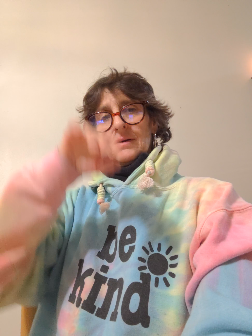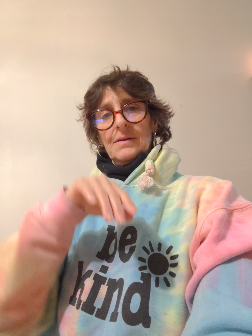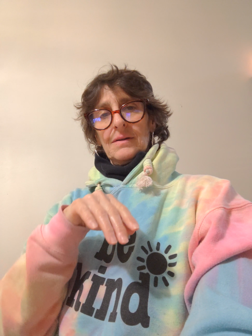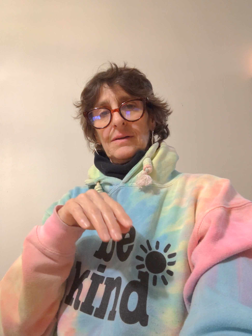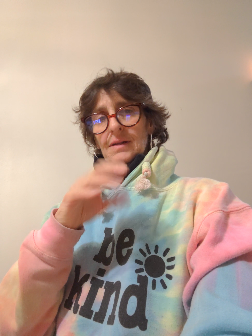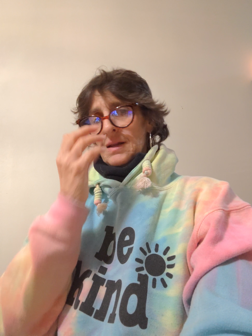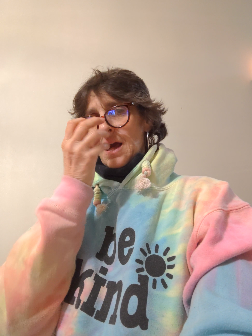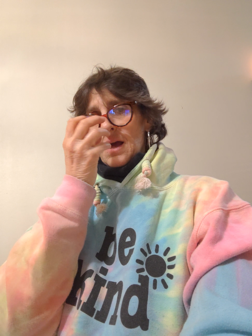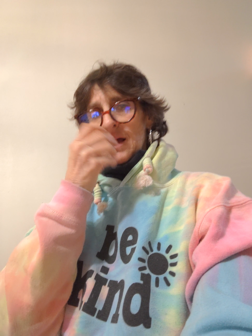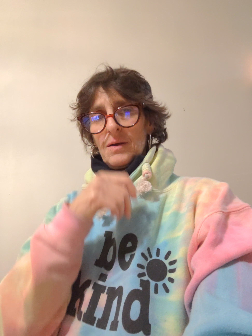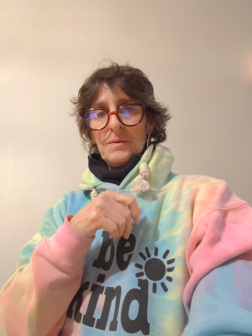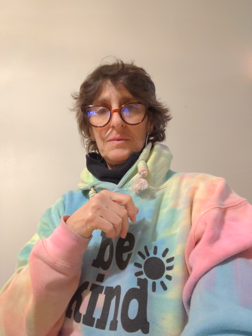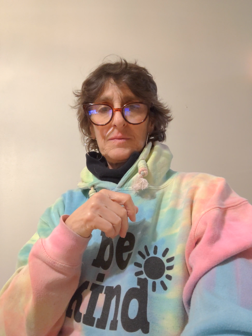clown